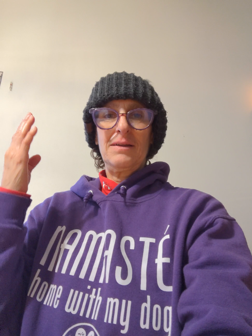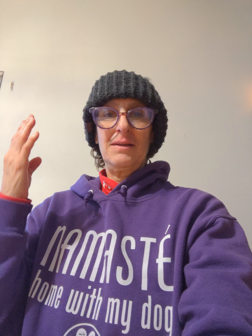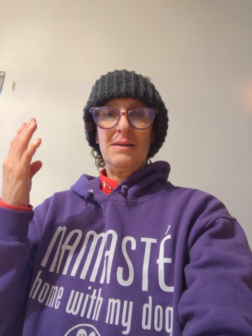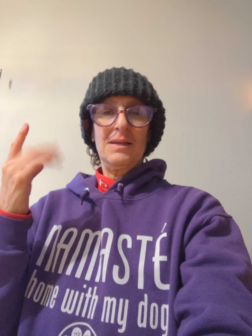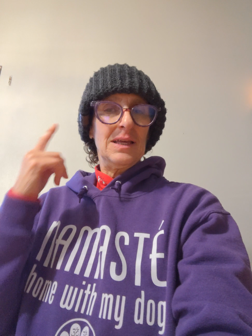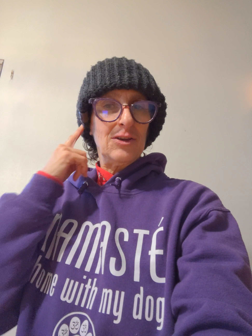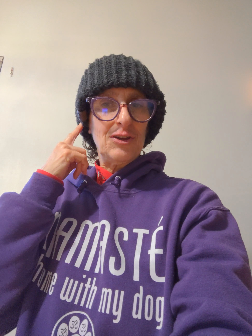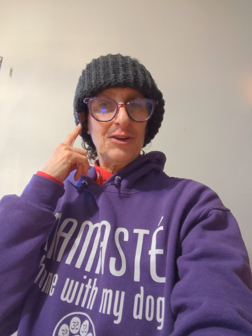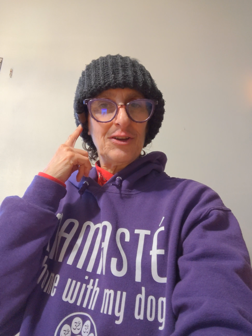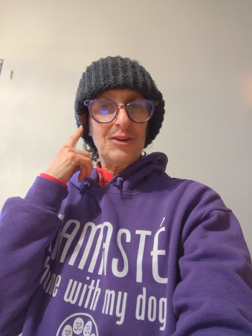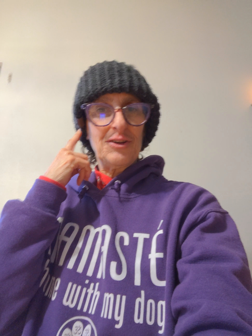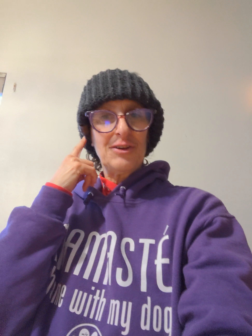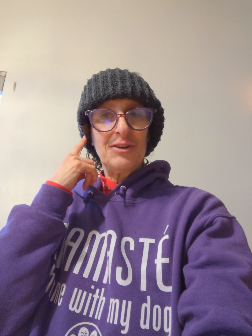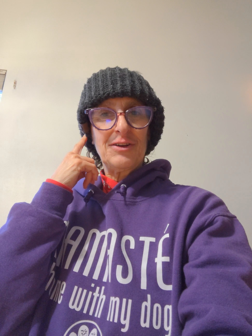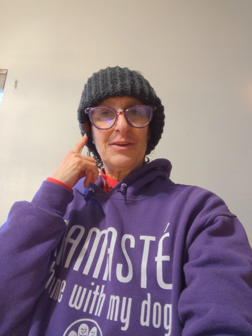hear